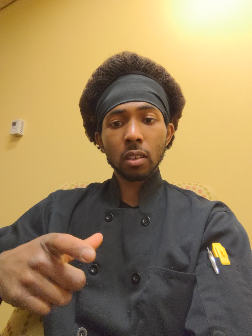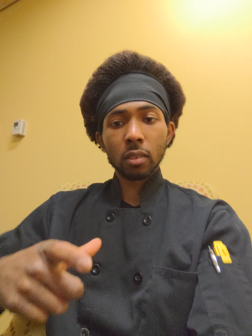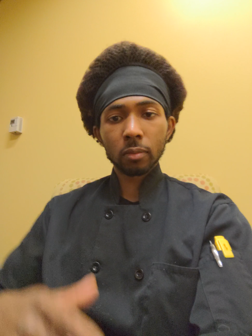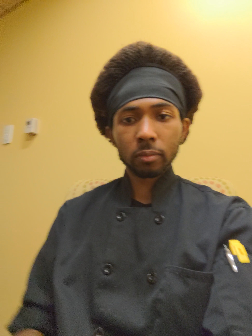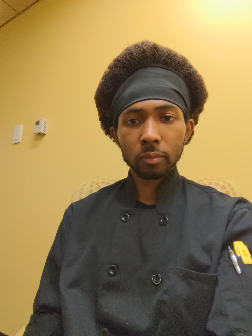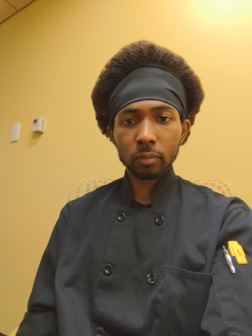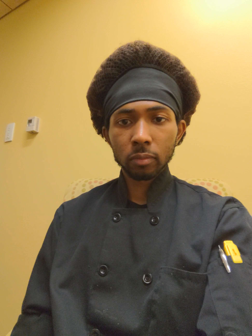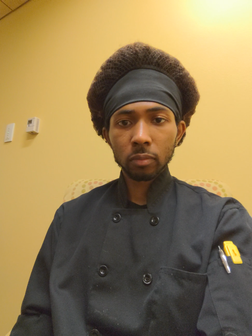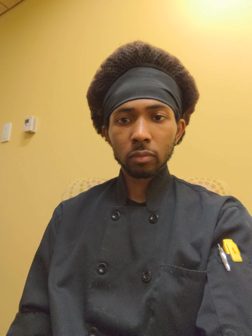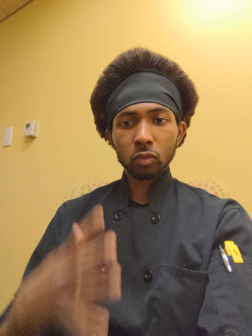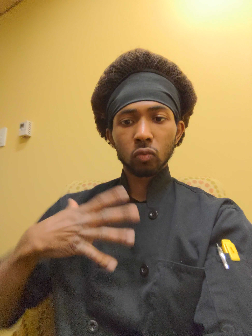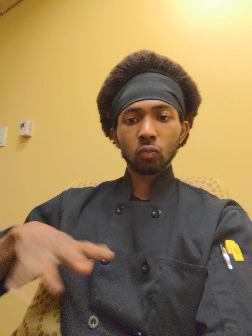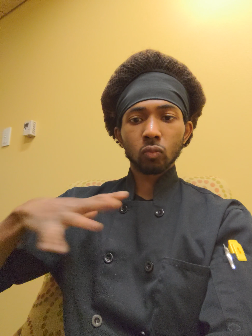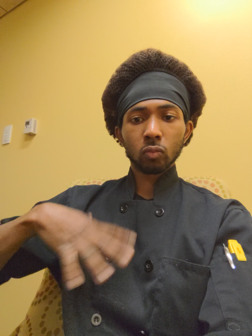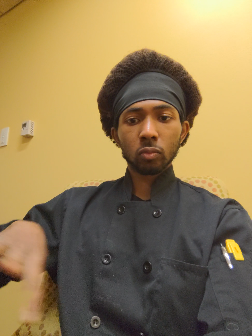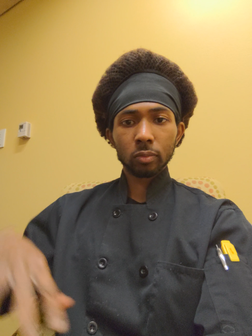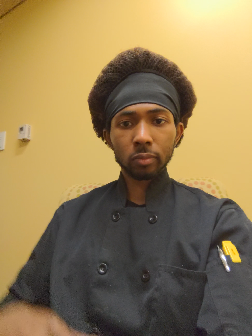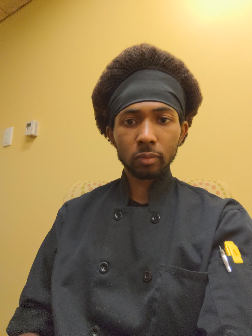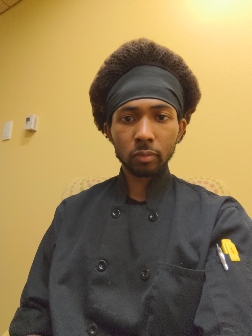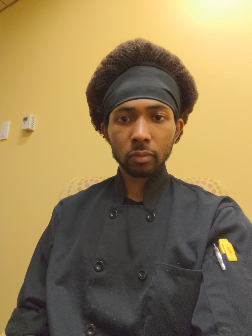dress